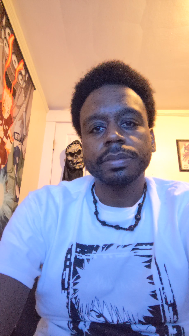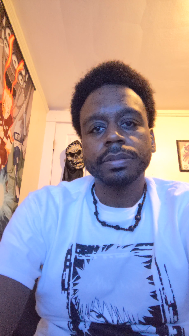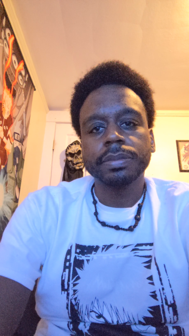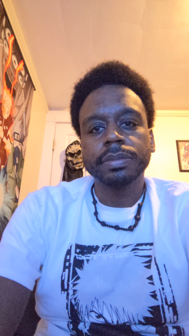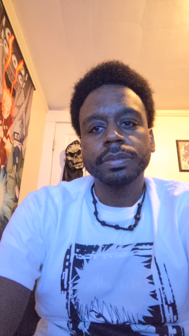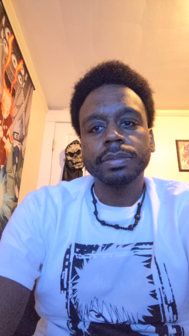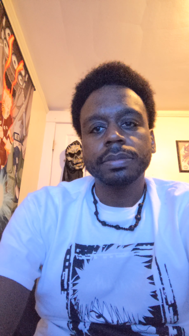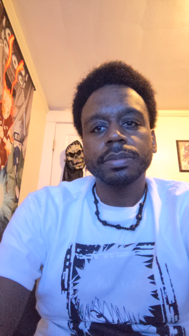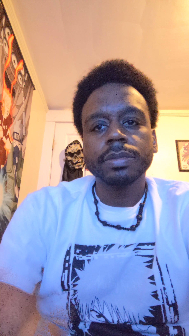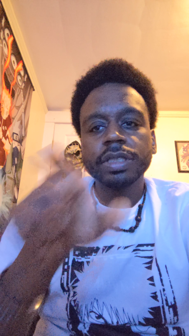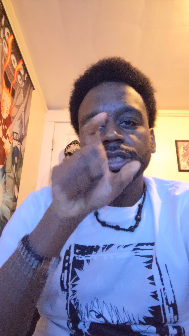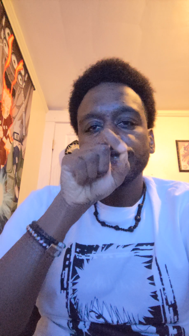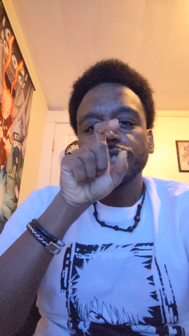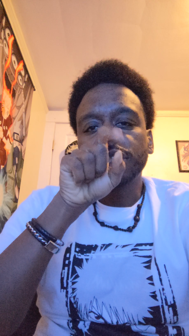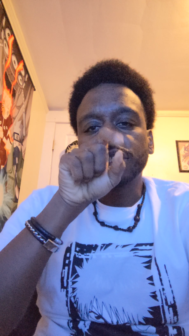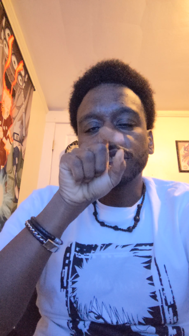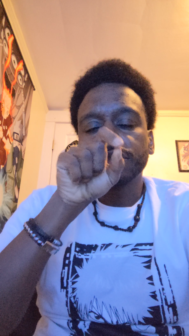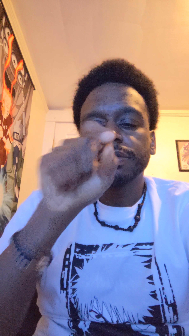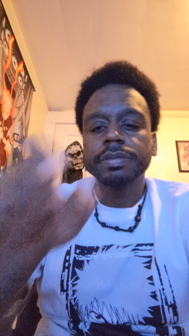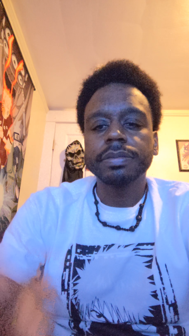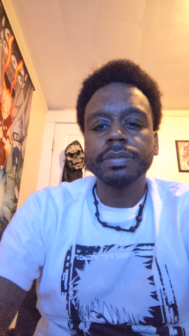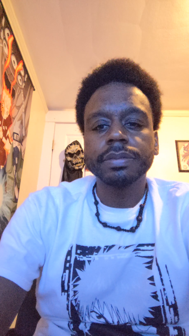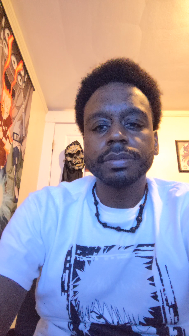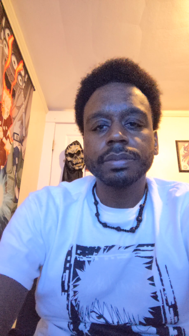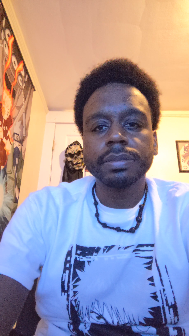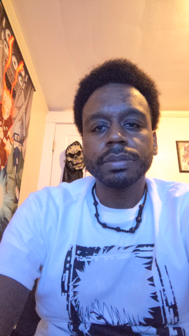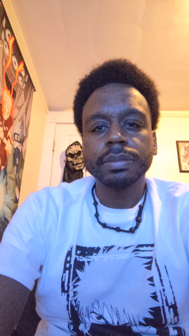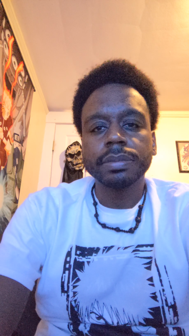chicken